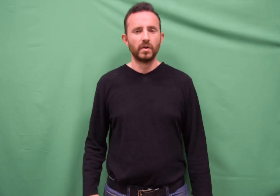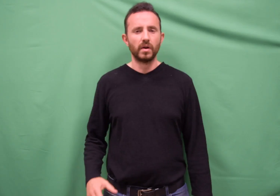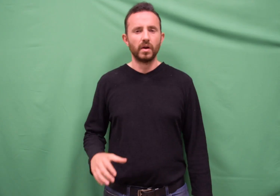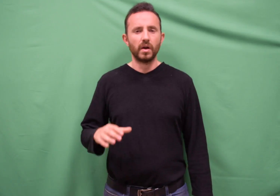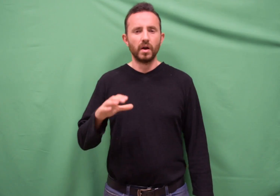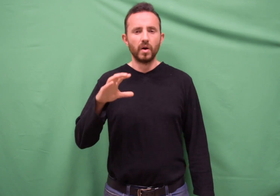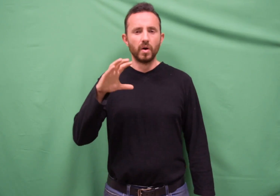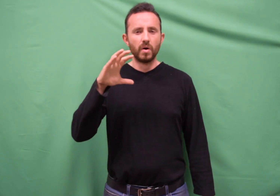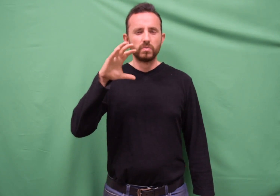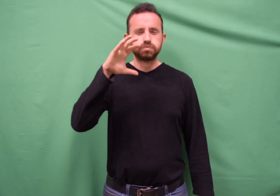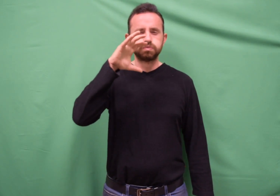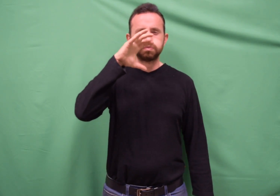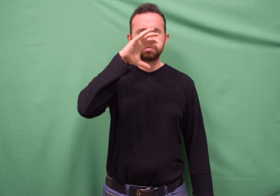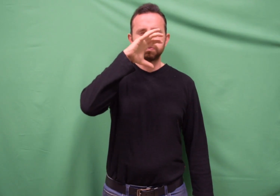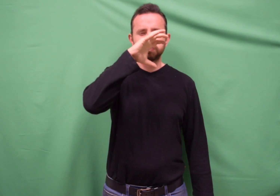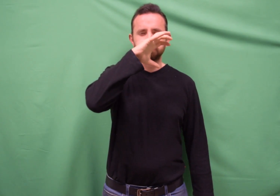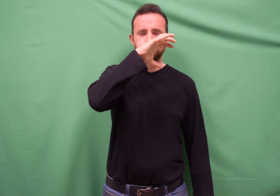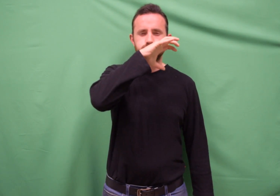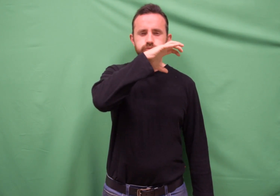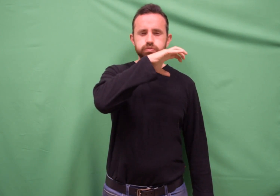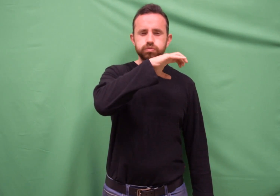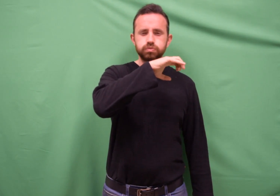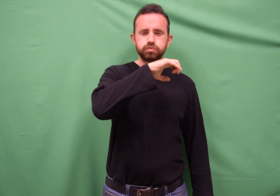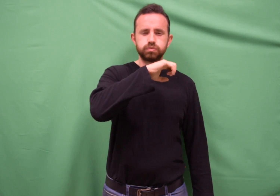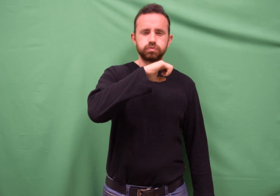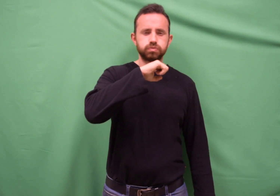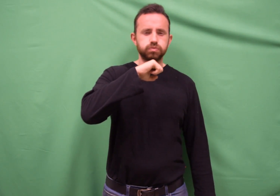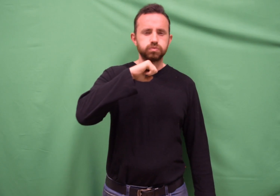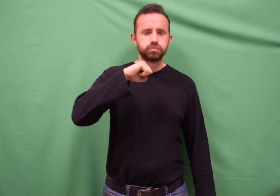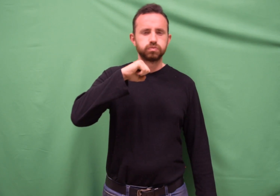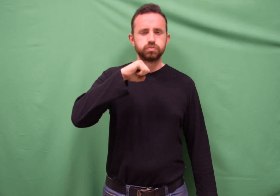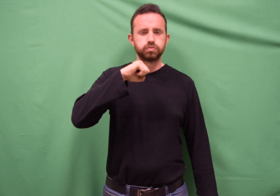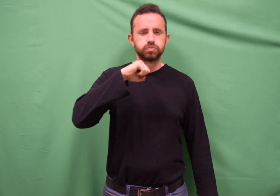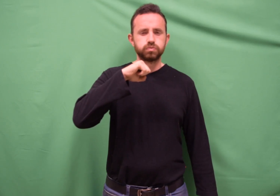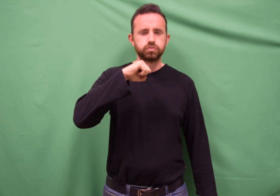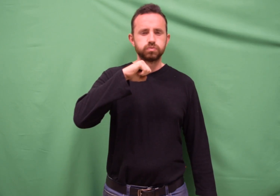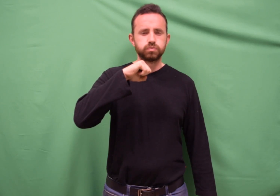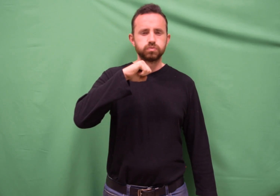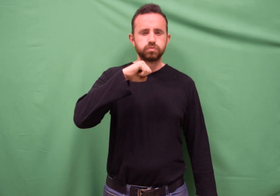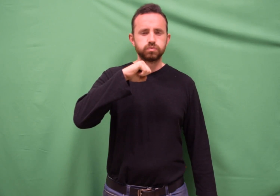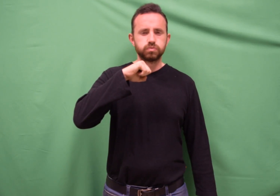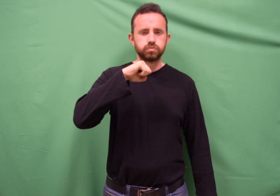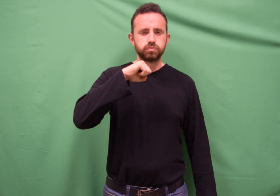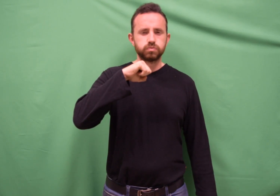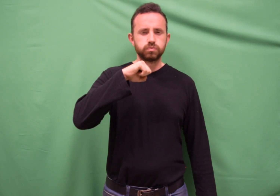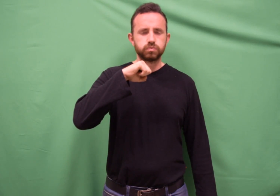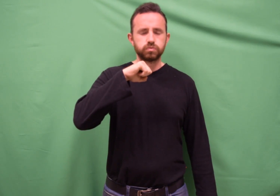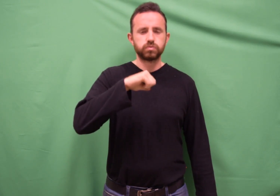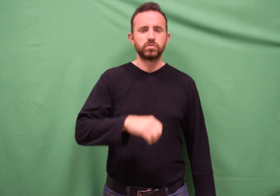caliente